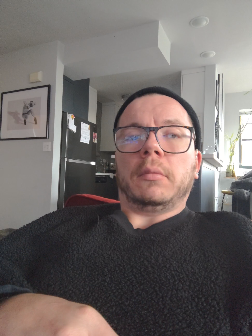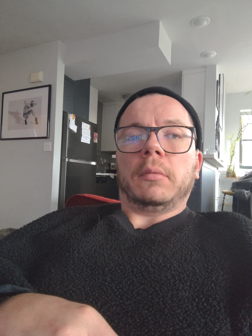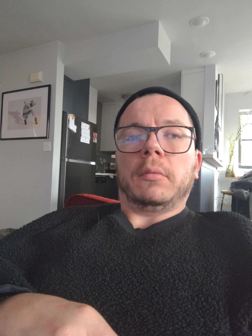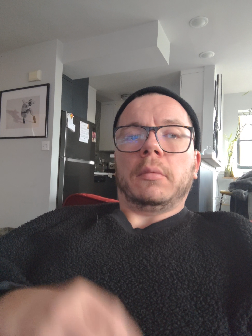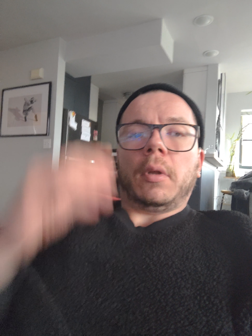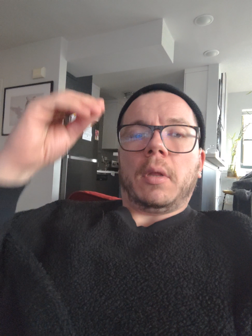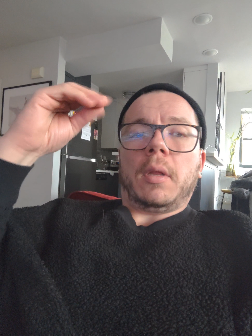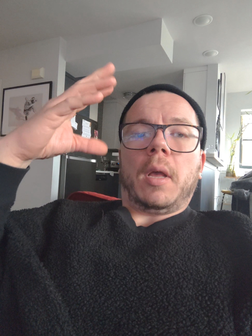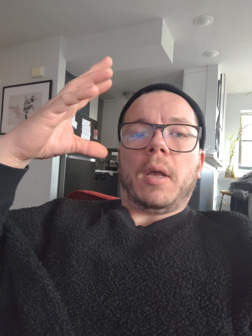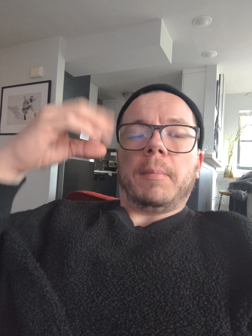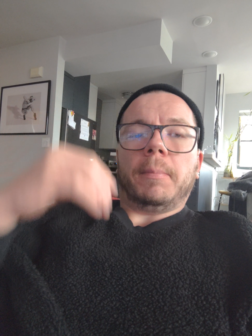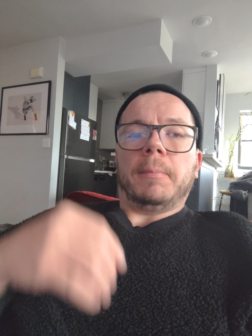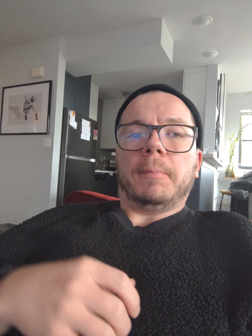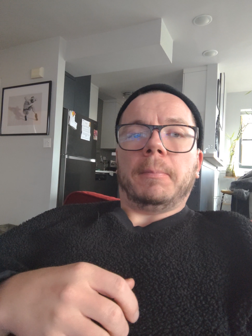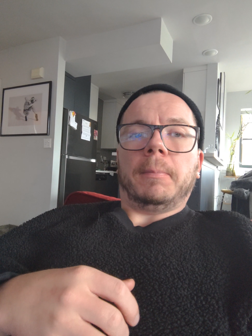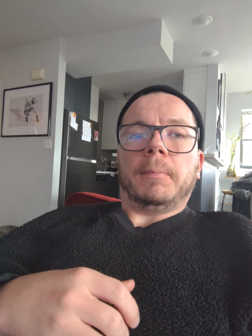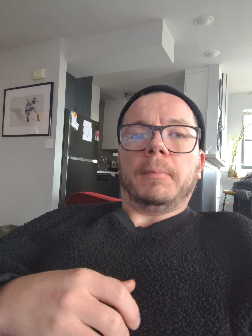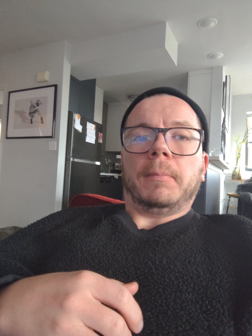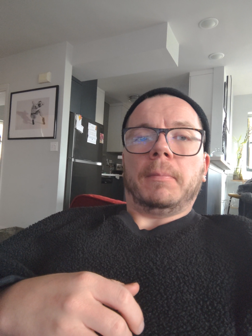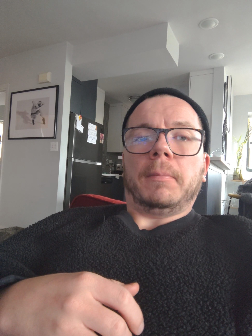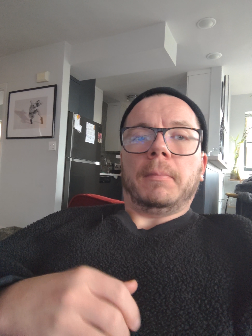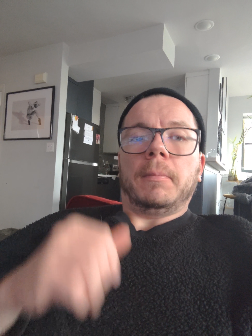lamp